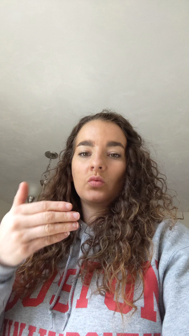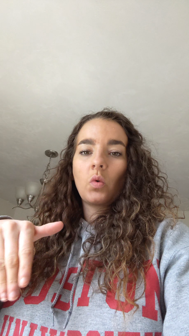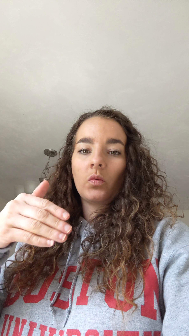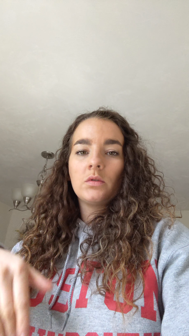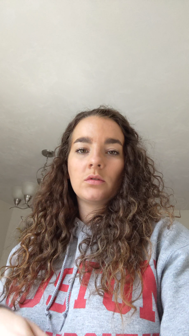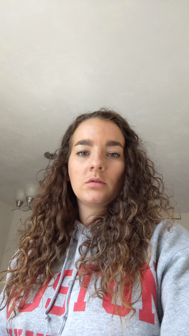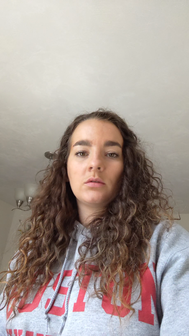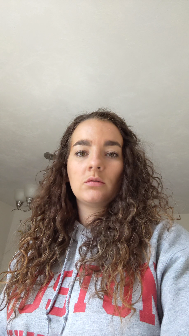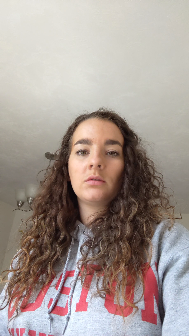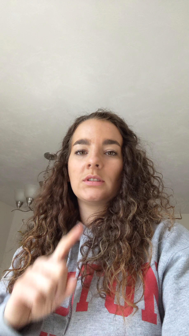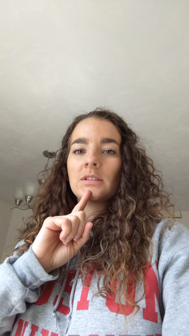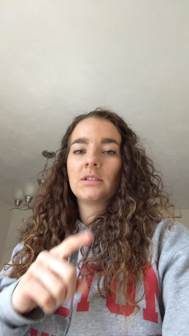is